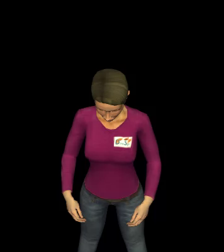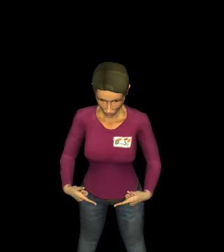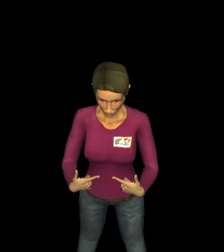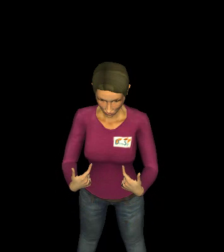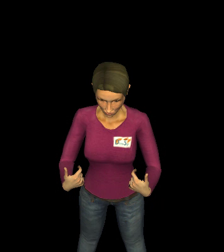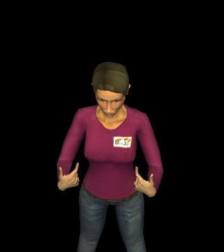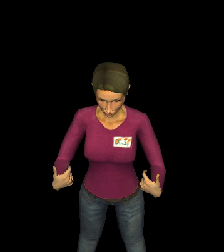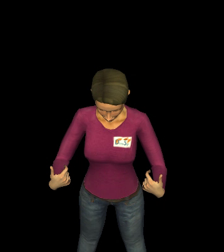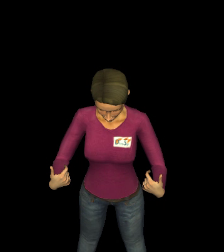مواد